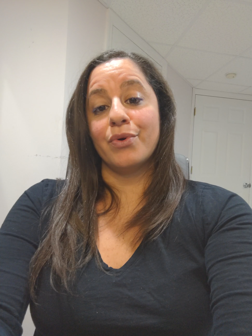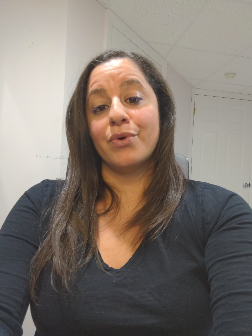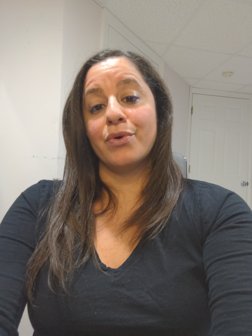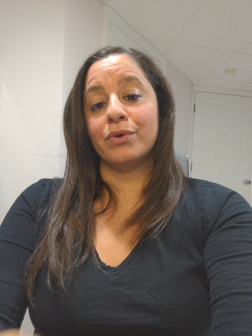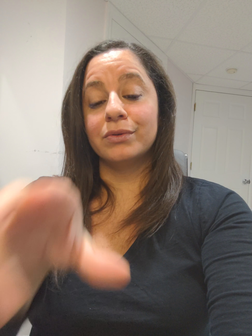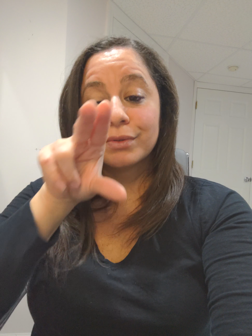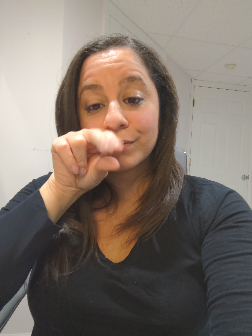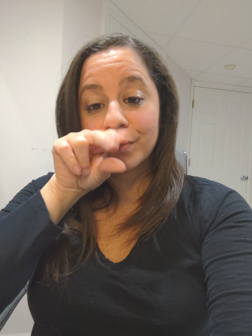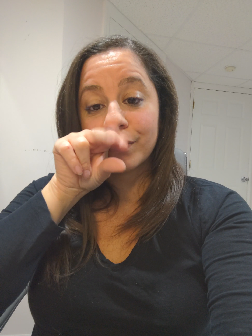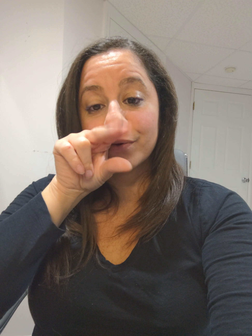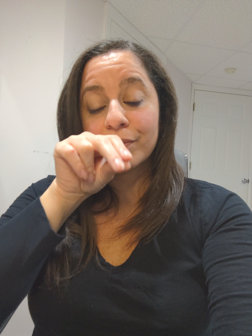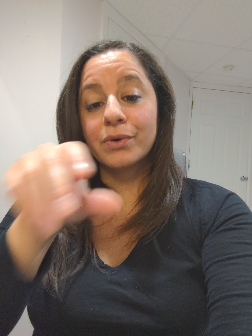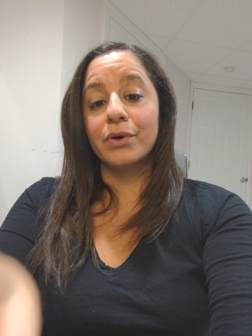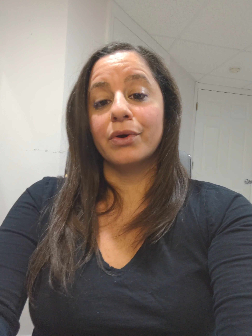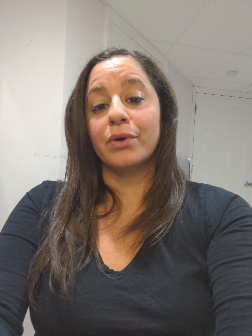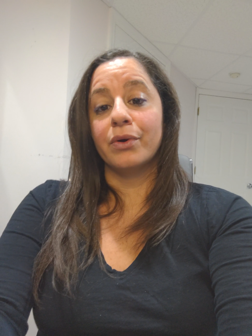duck